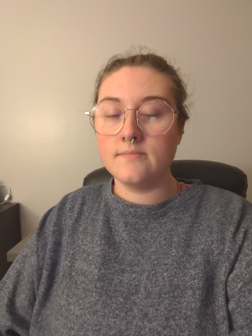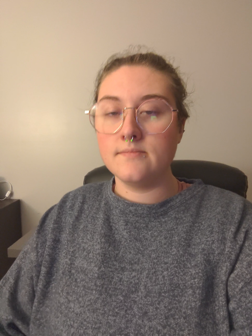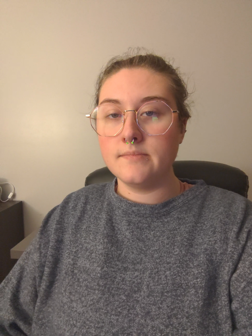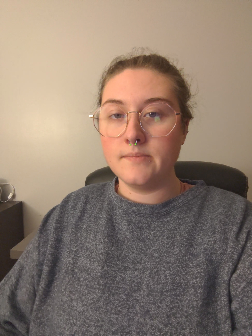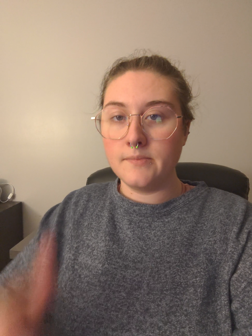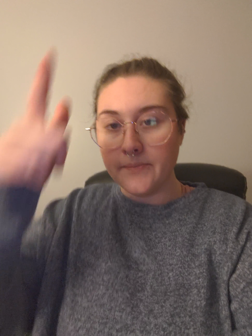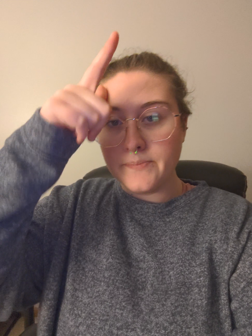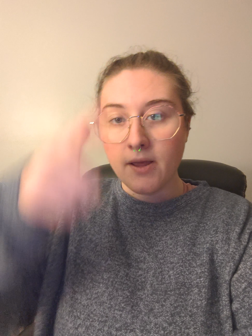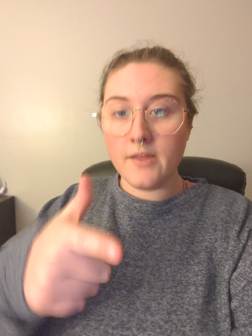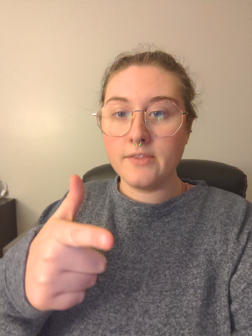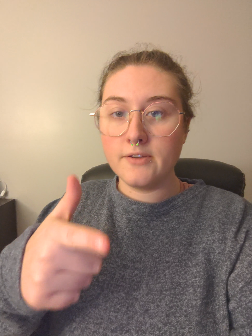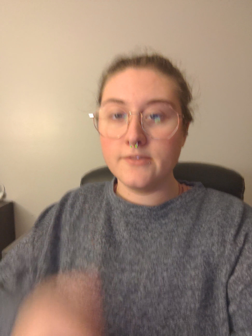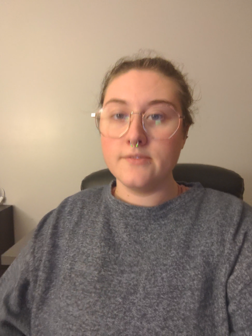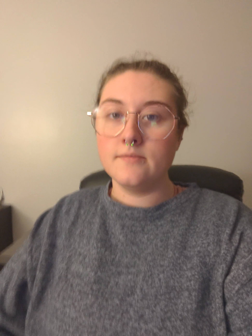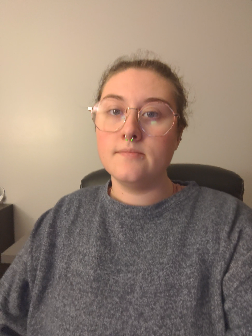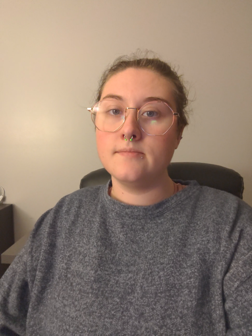brother